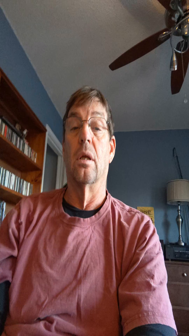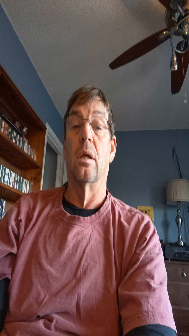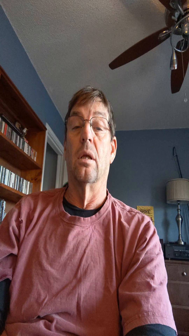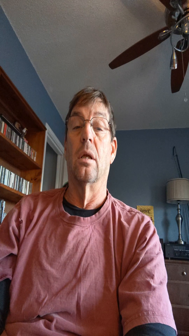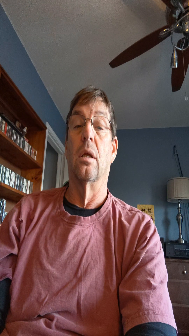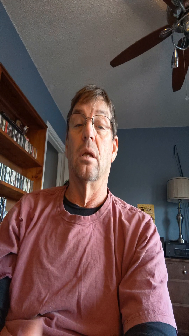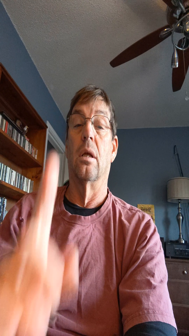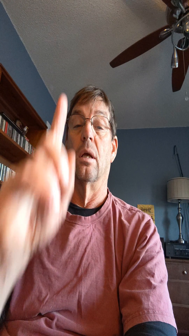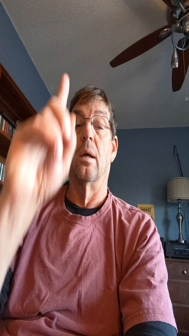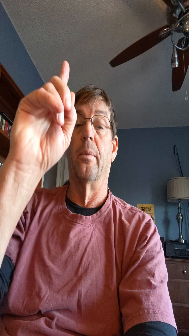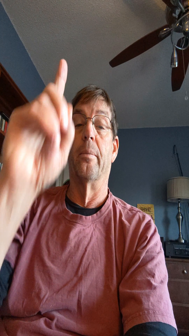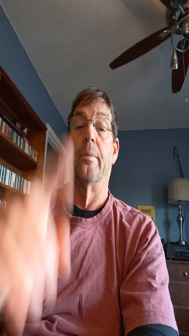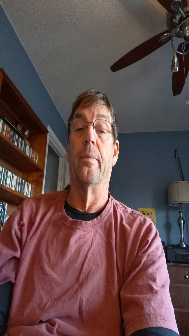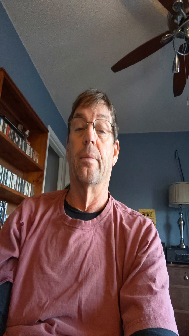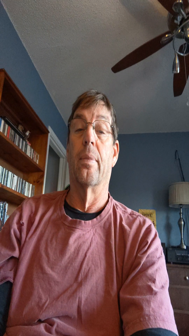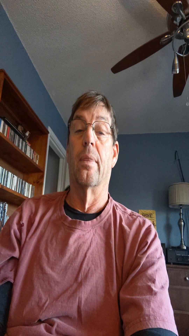up